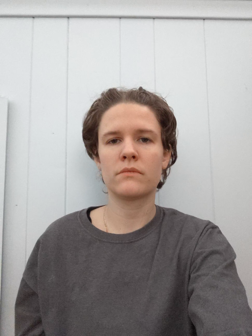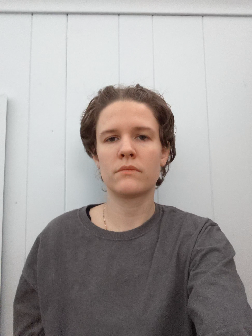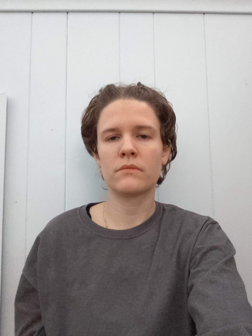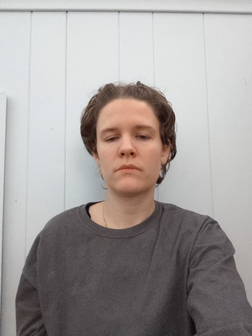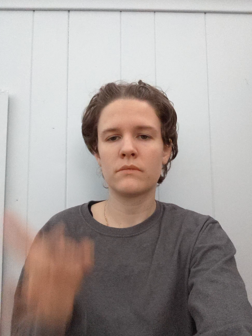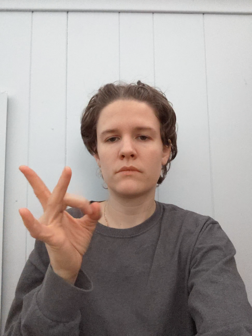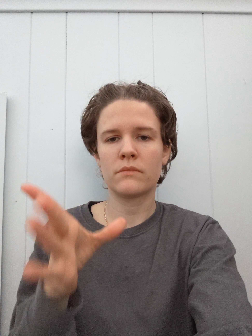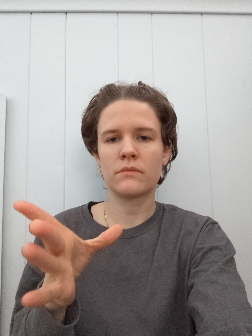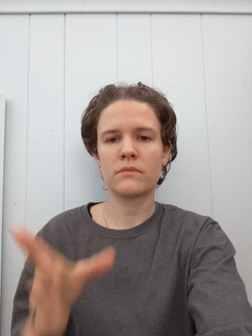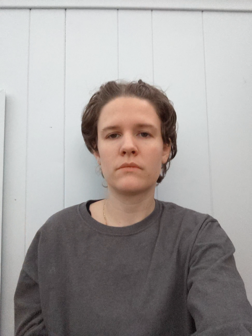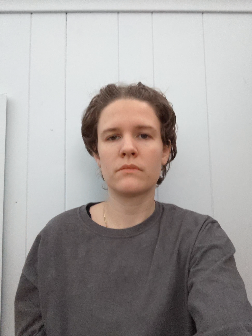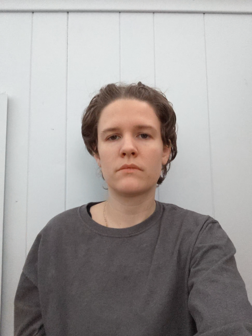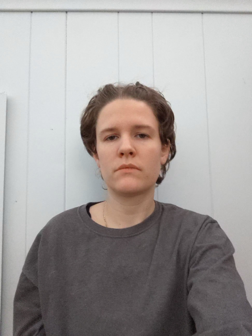hate